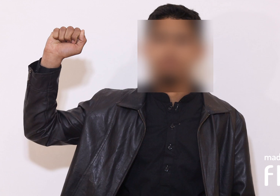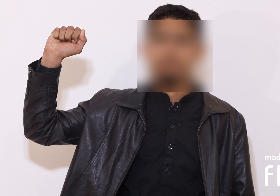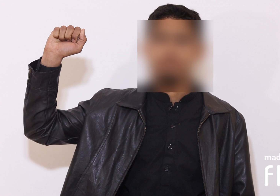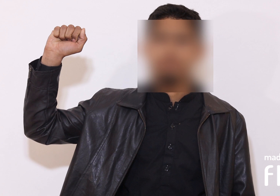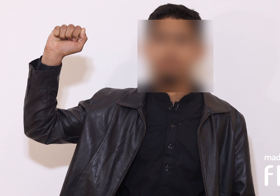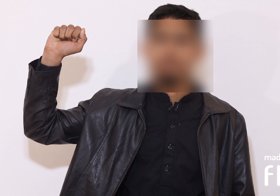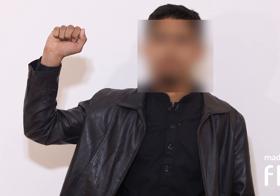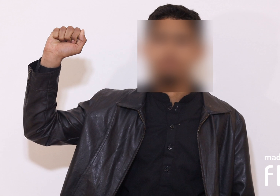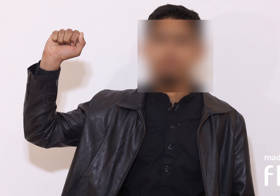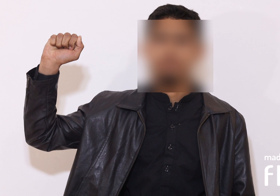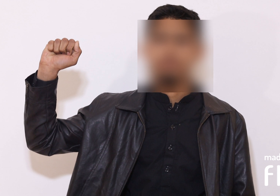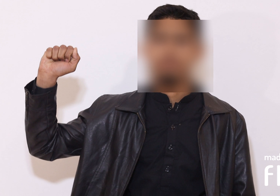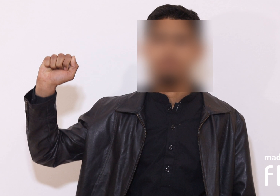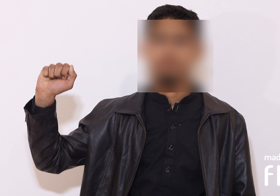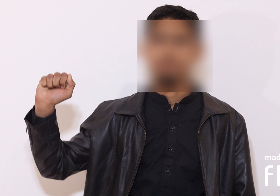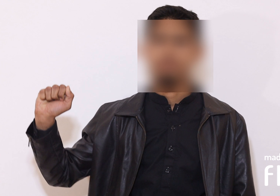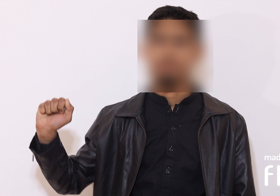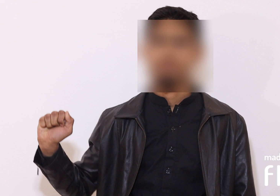آ